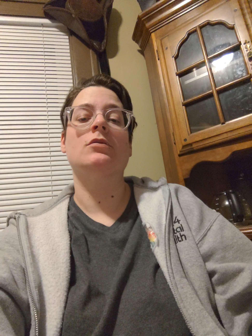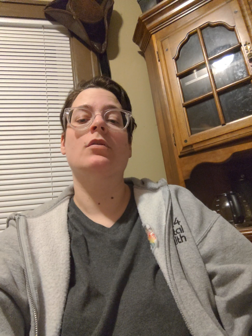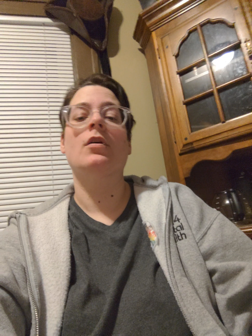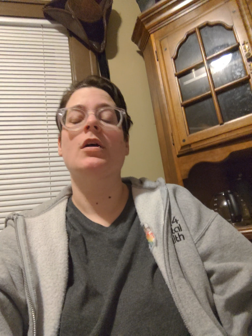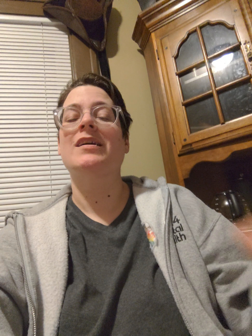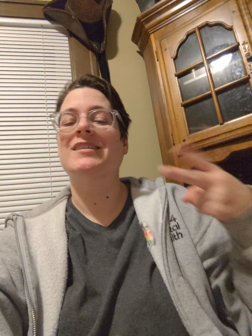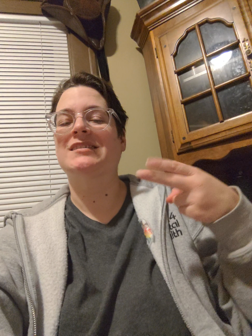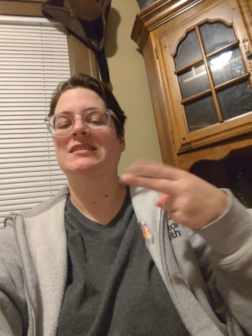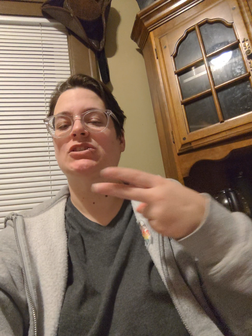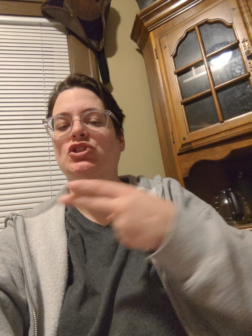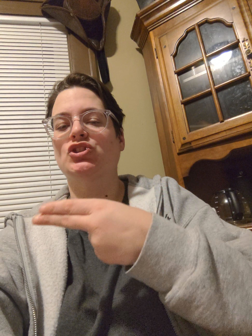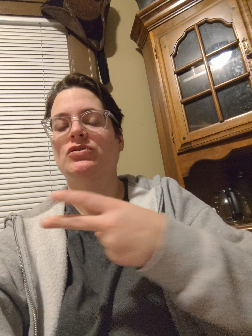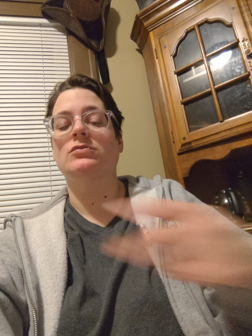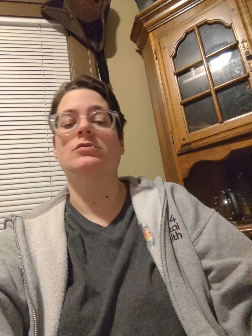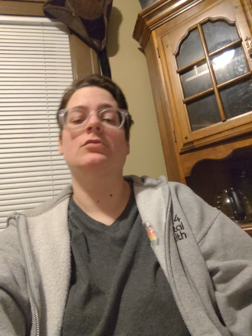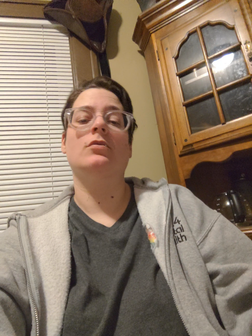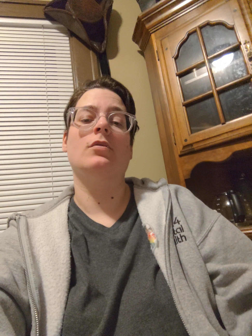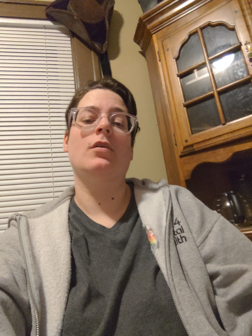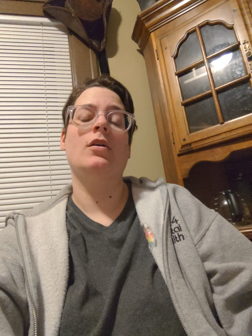scissors